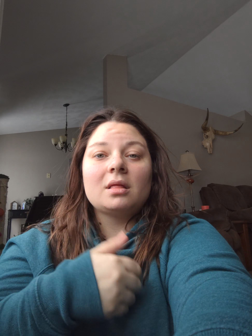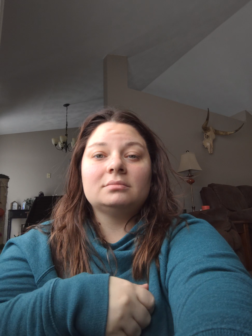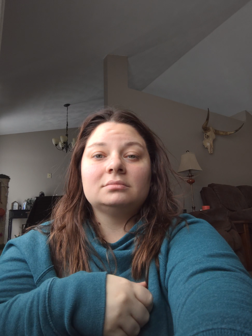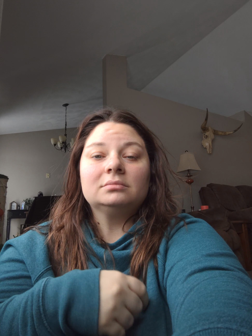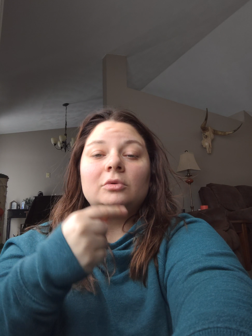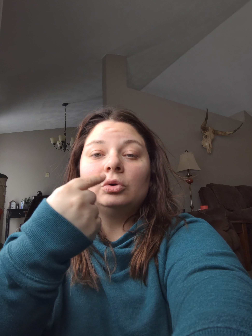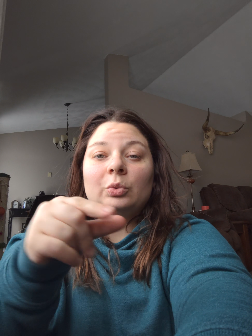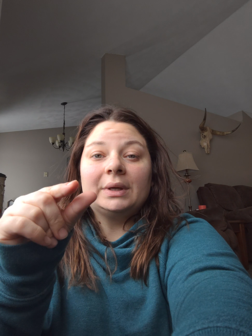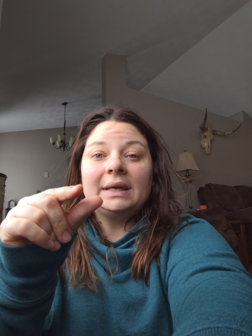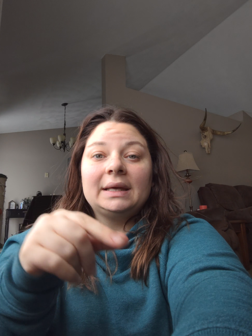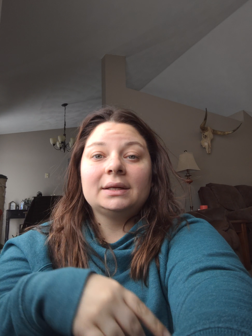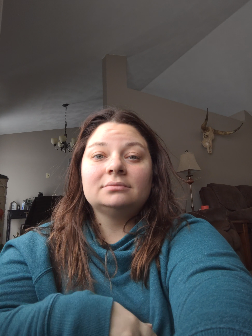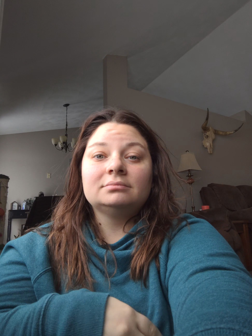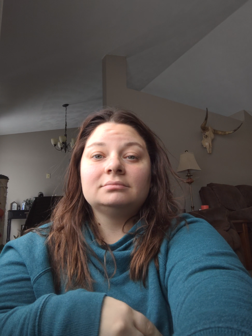green